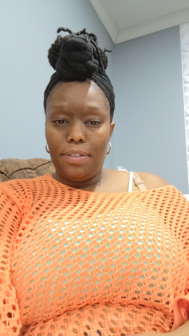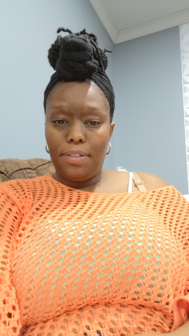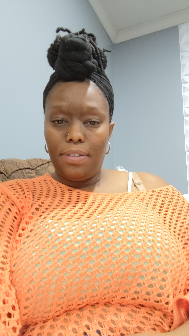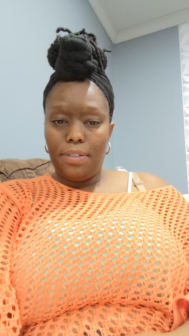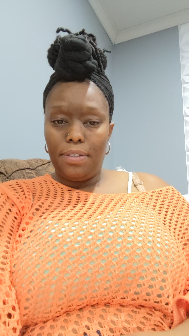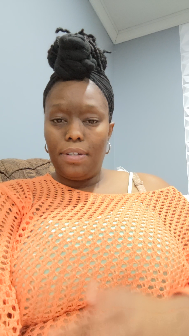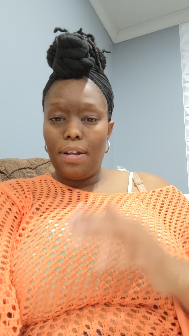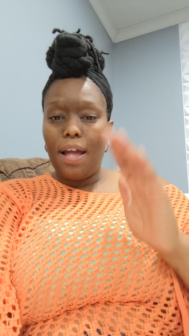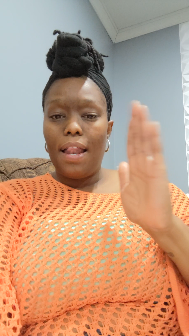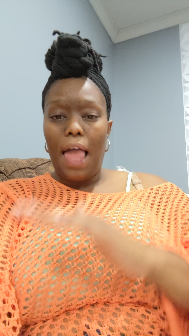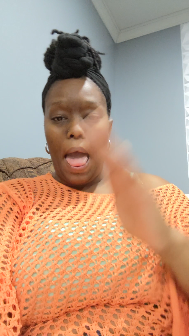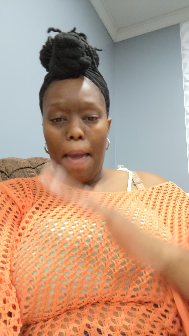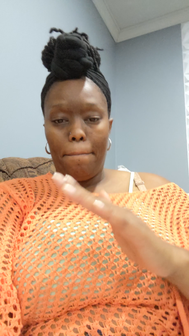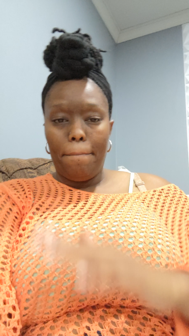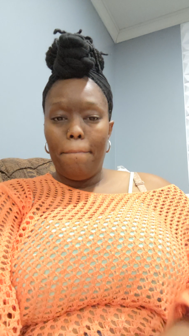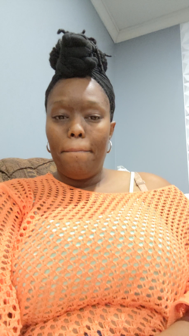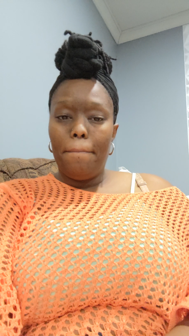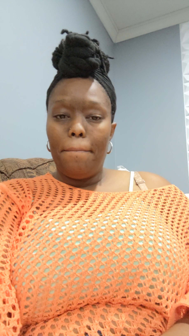clap